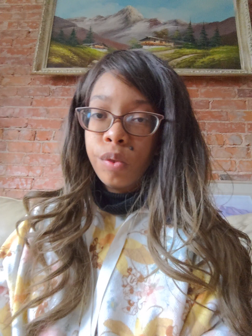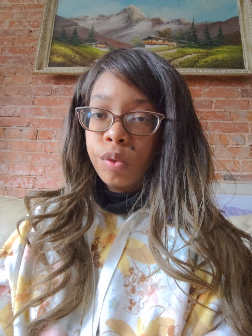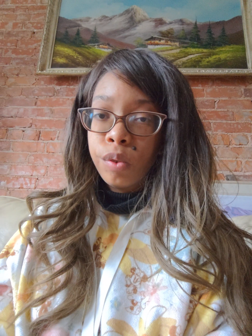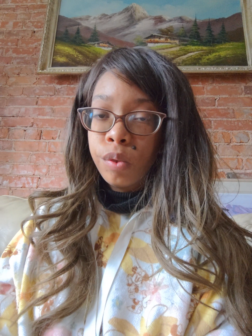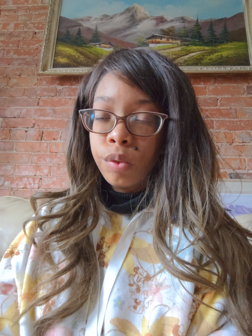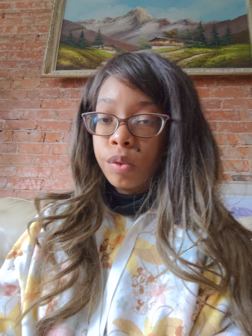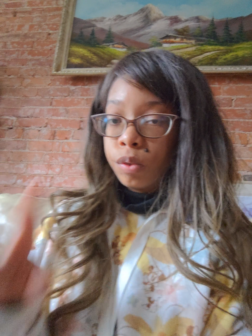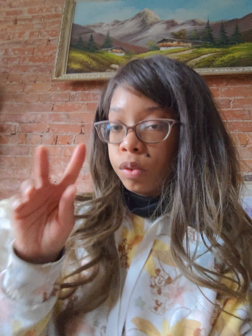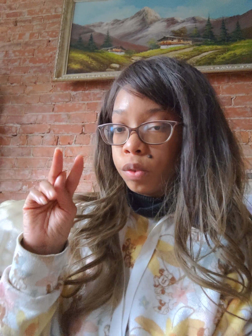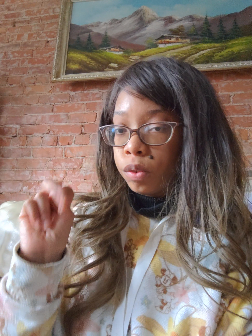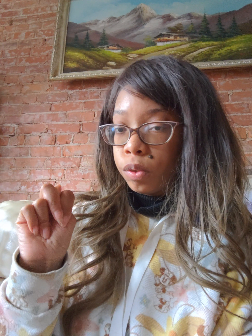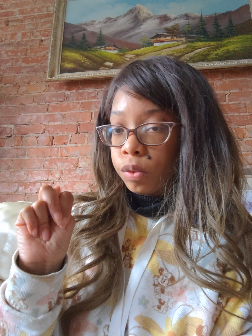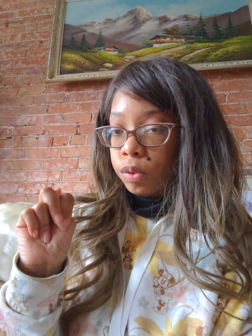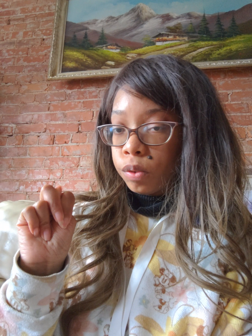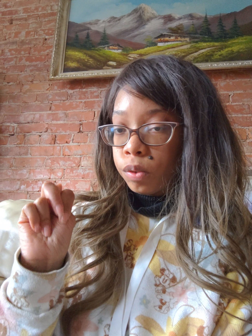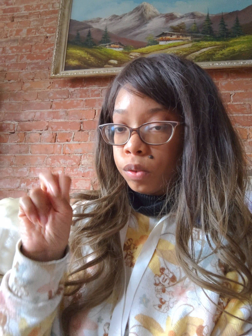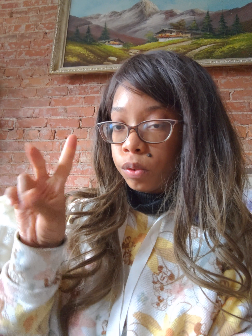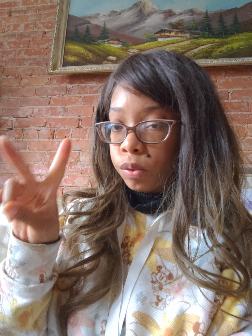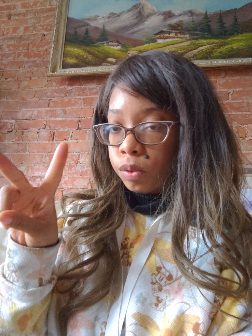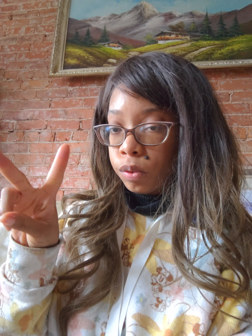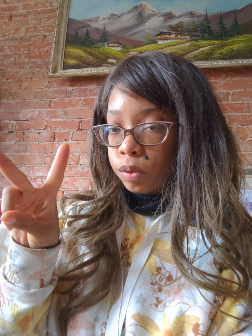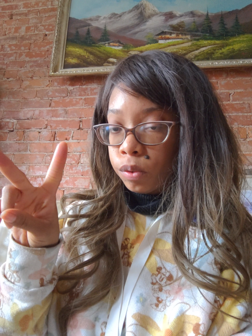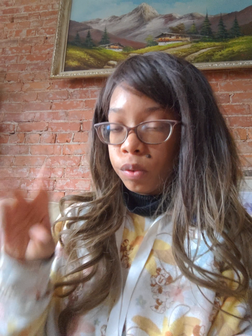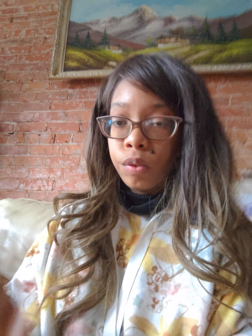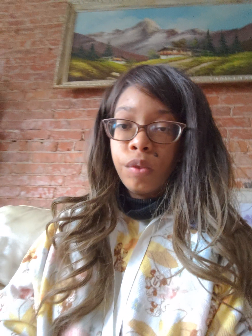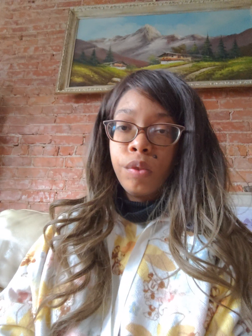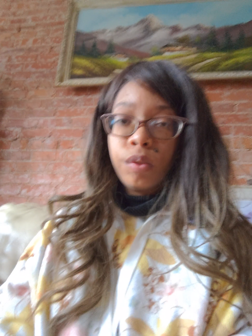TV